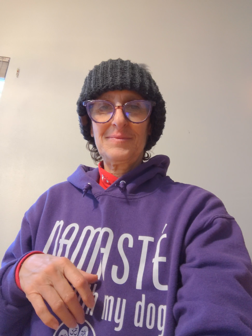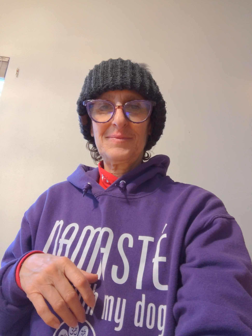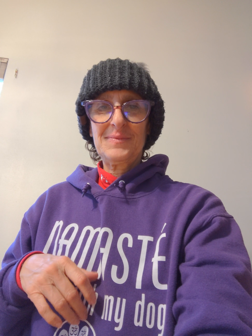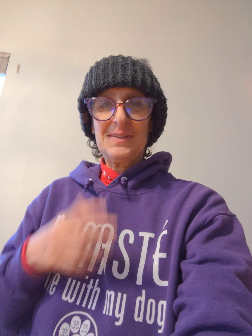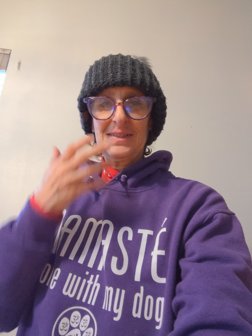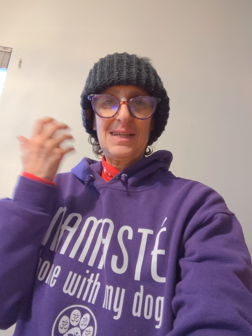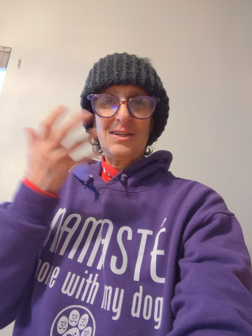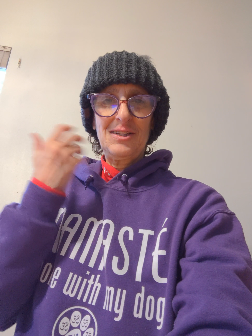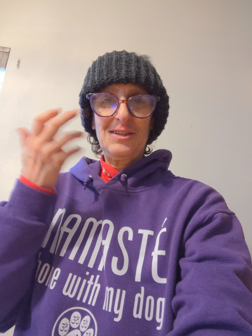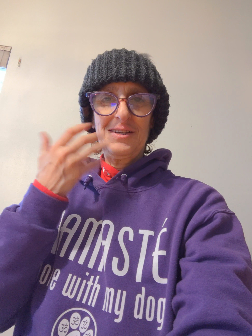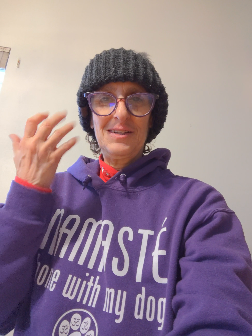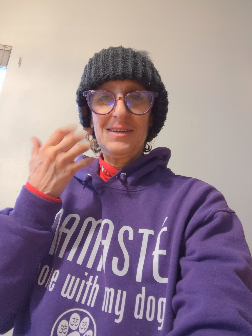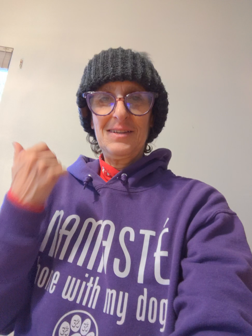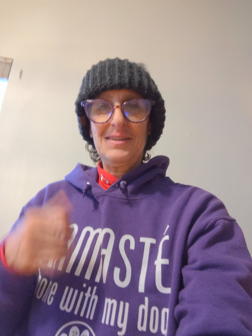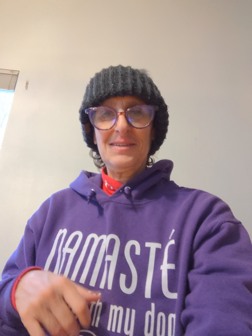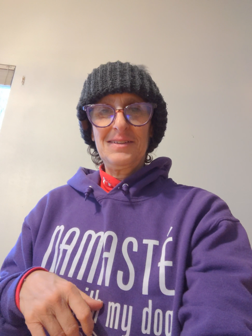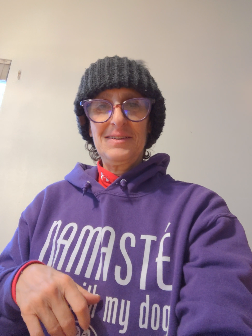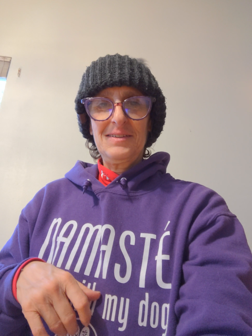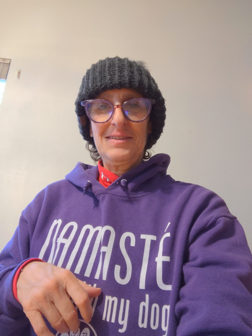tiger